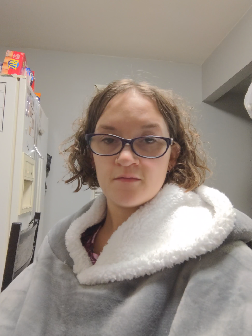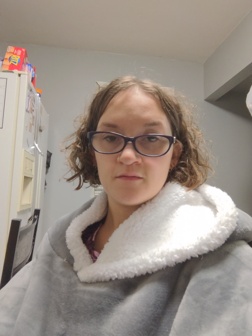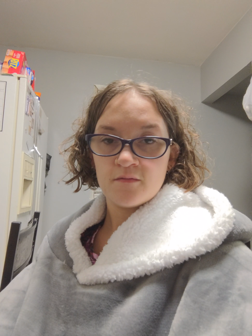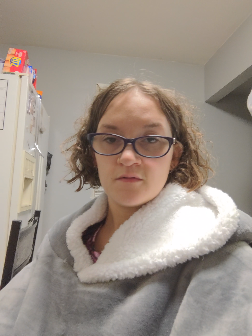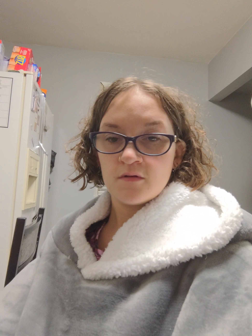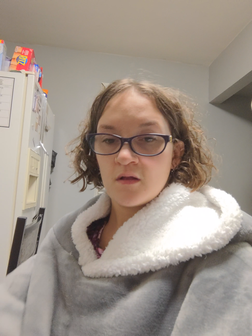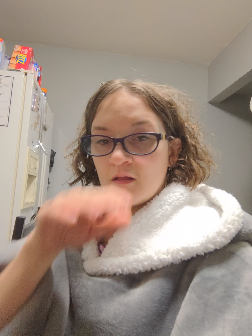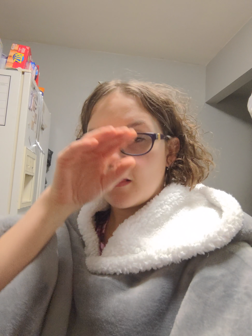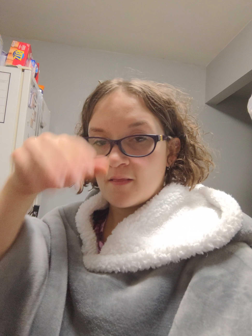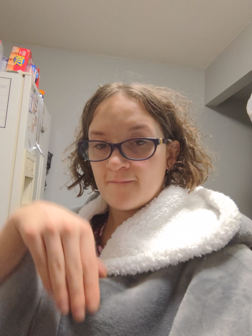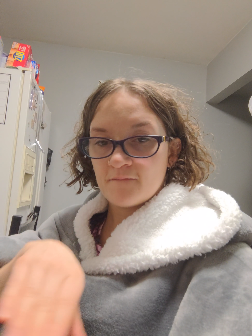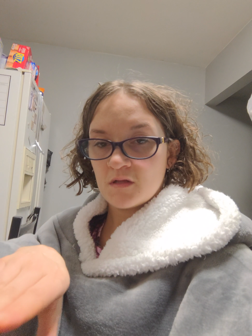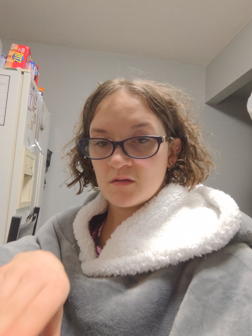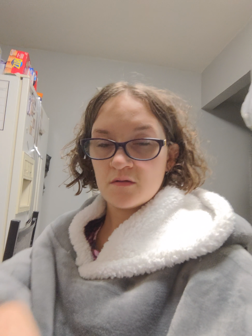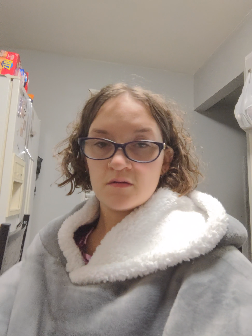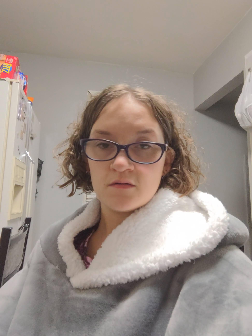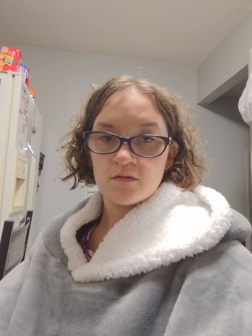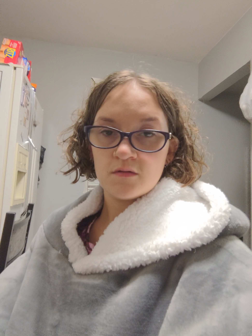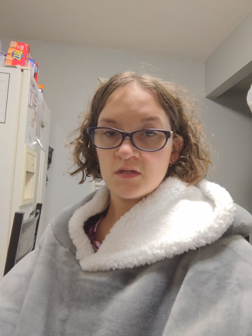elephant